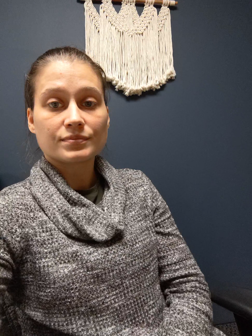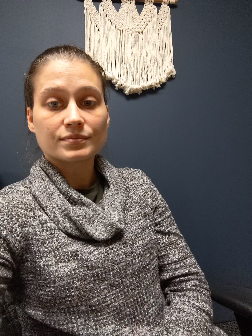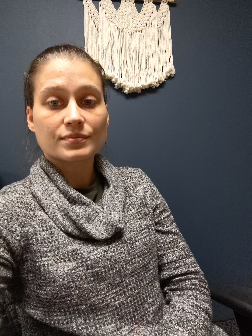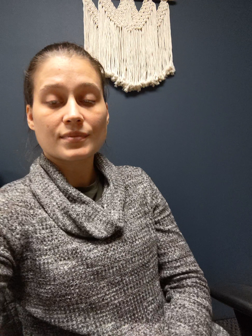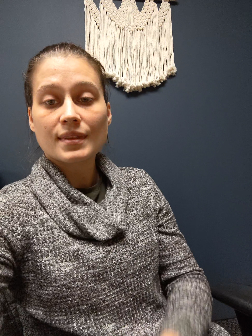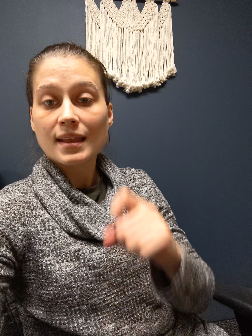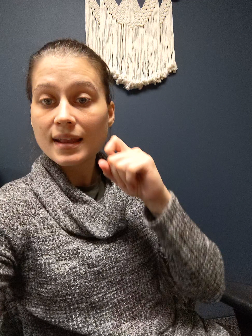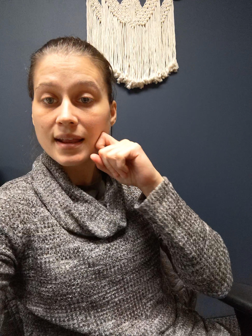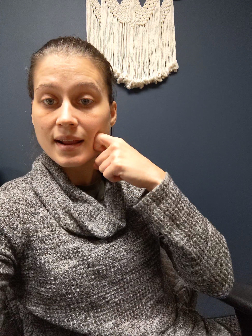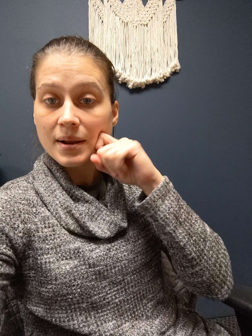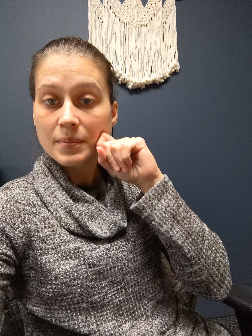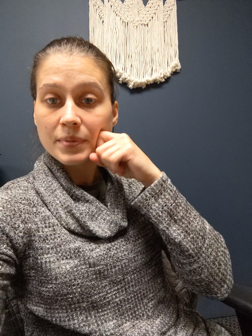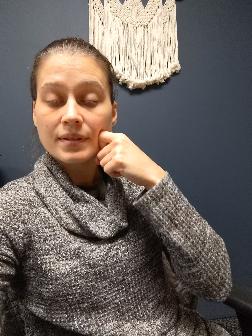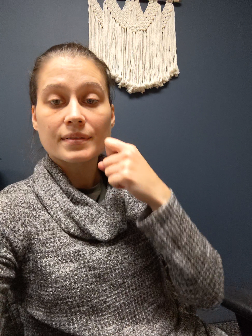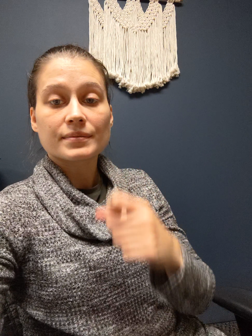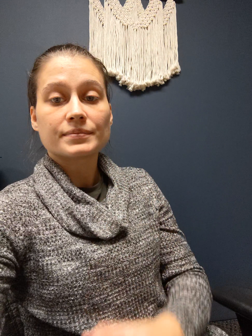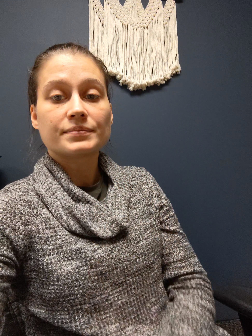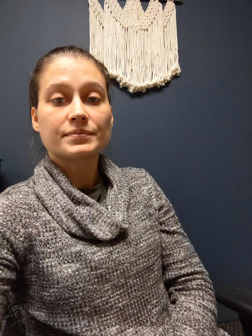apple